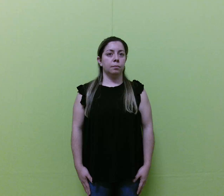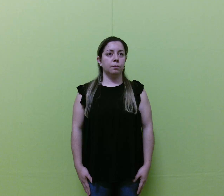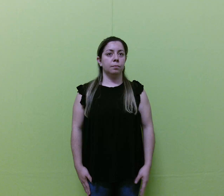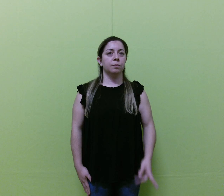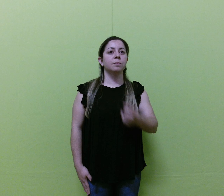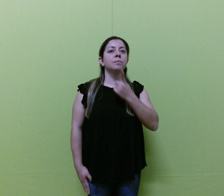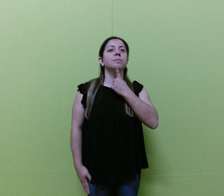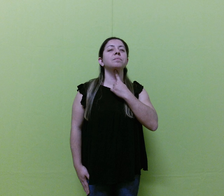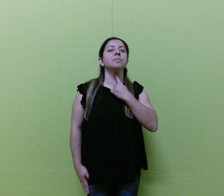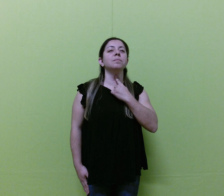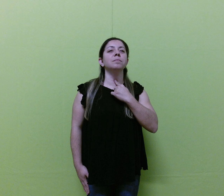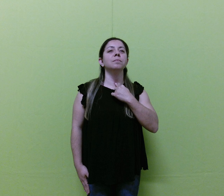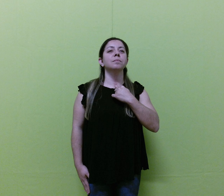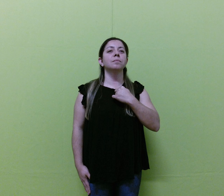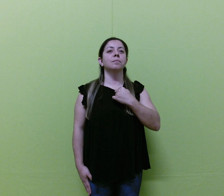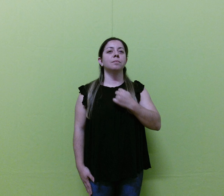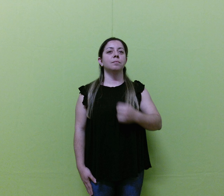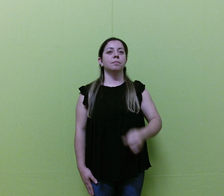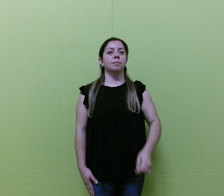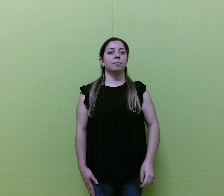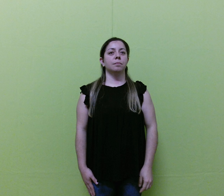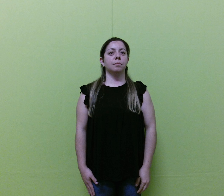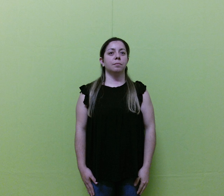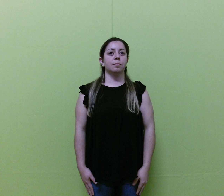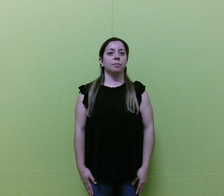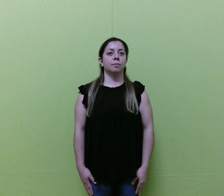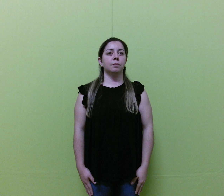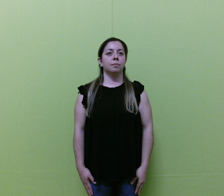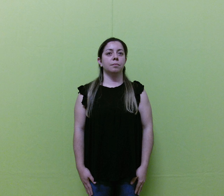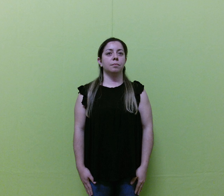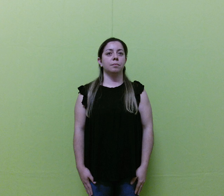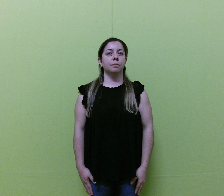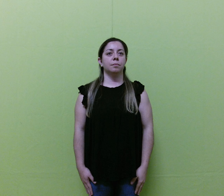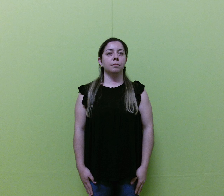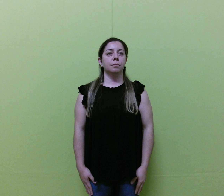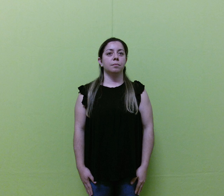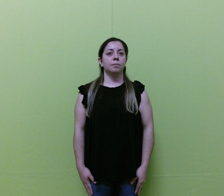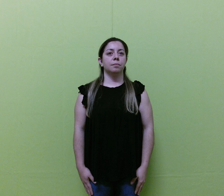vontade